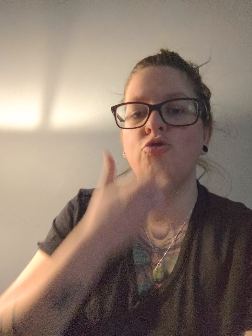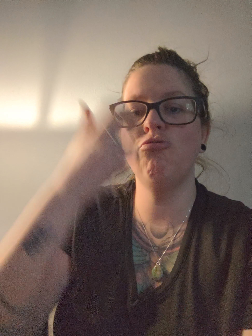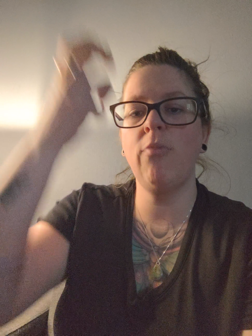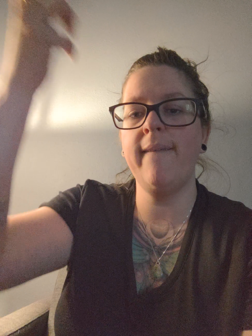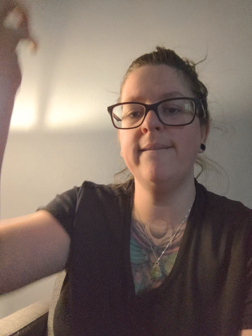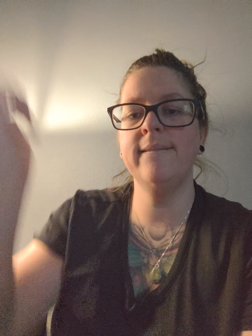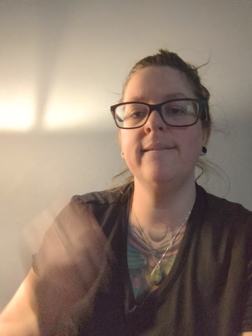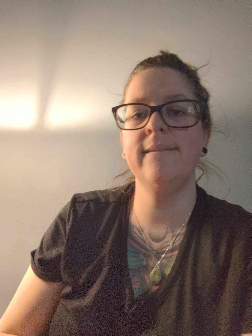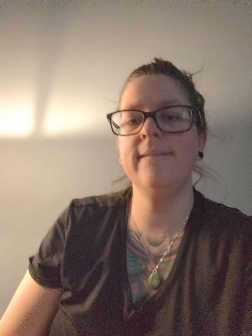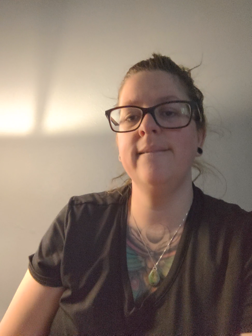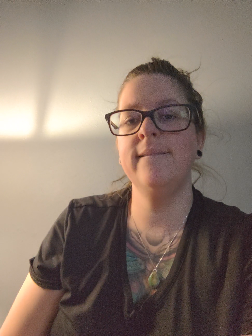giraffe